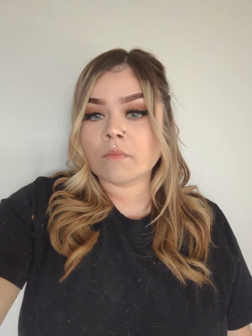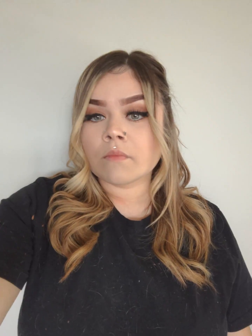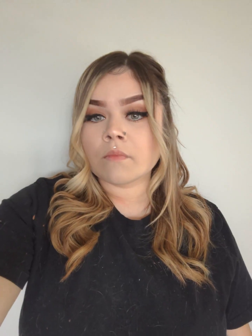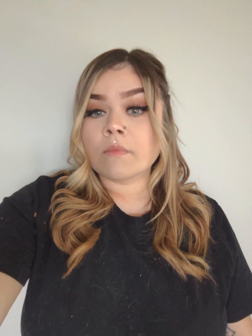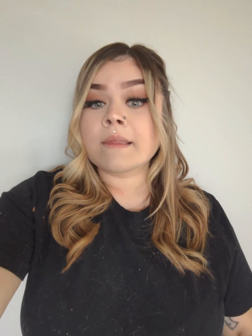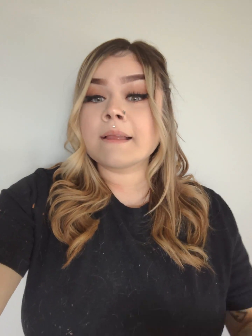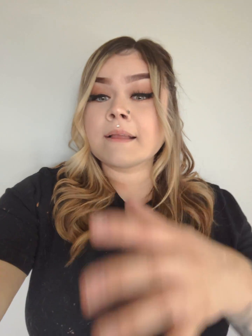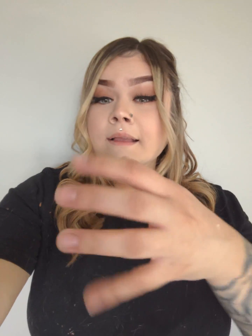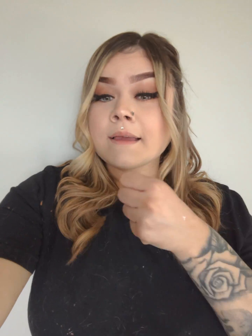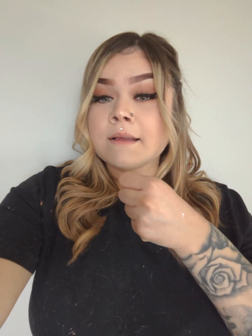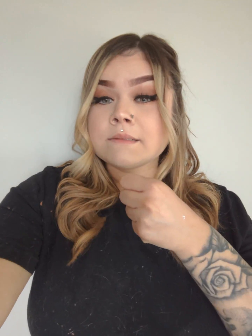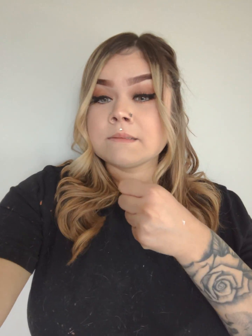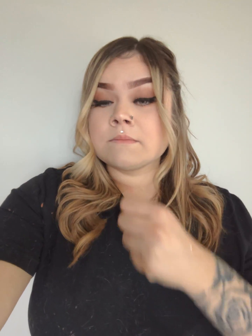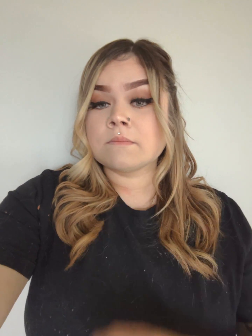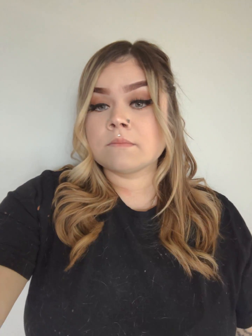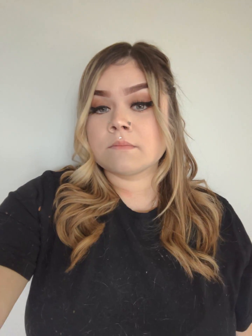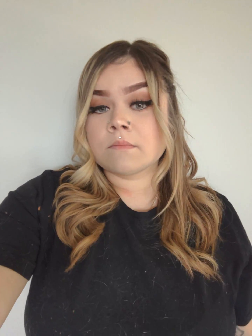get